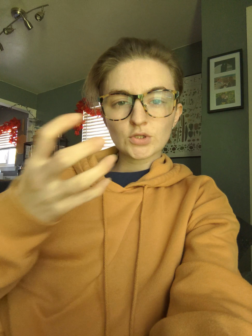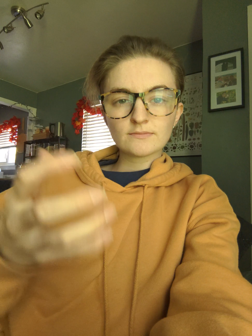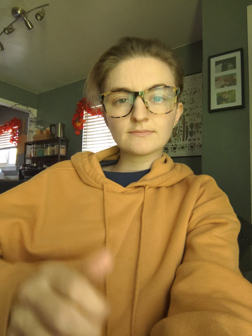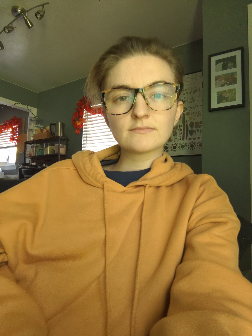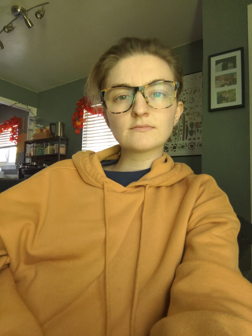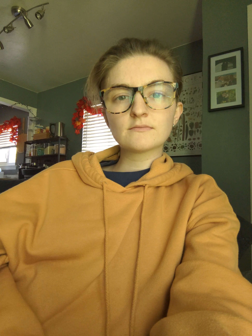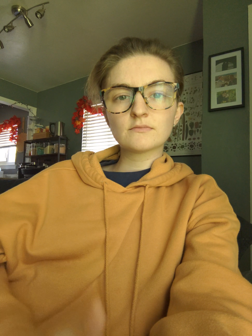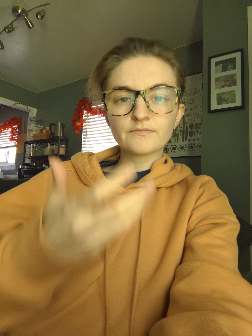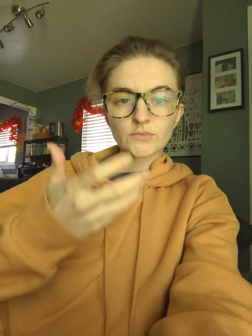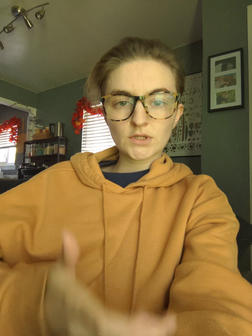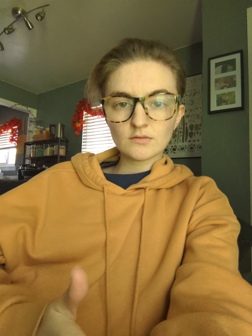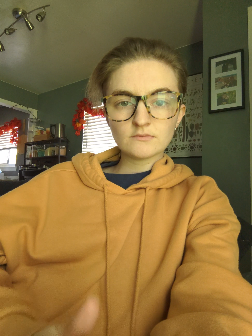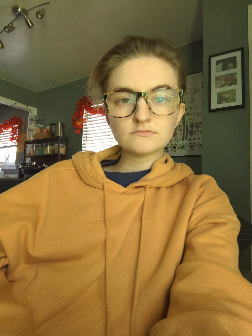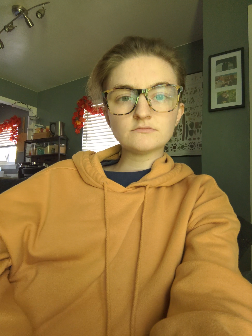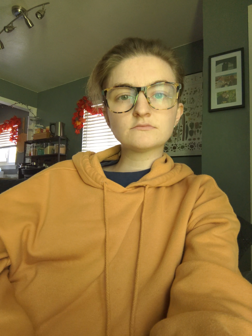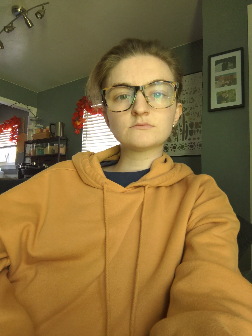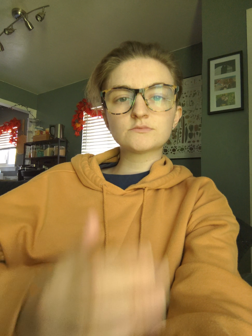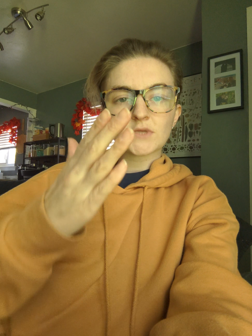heavy